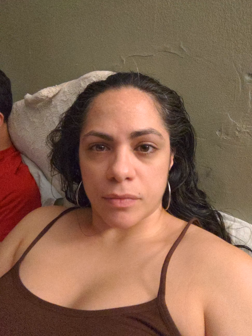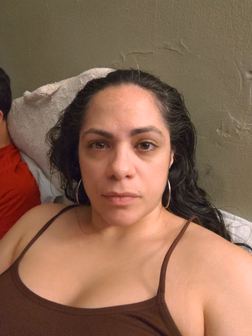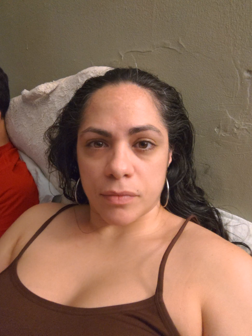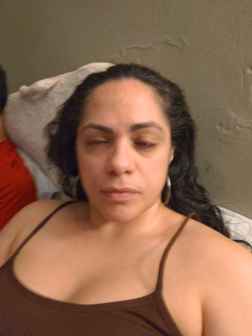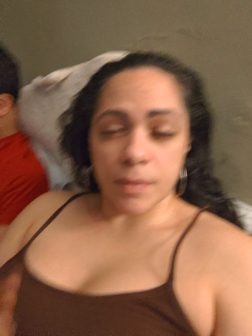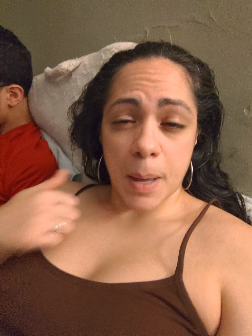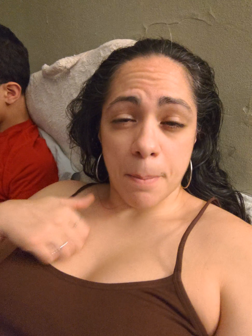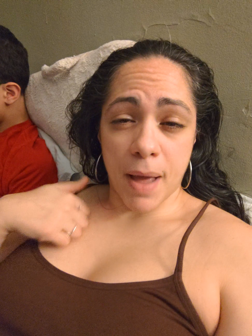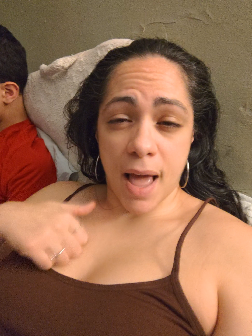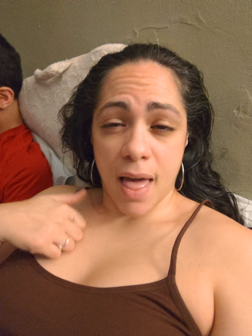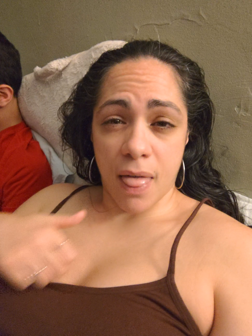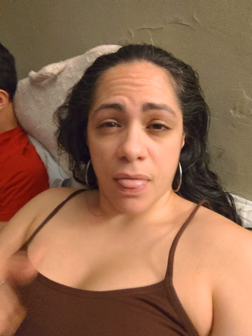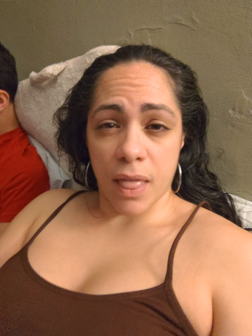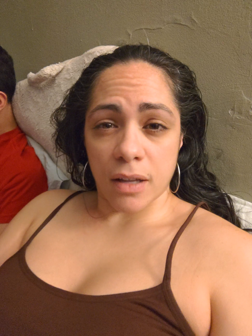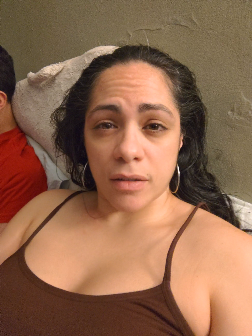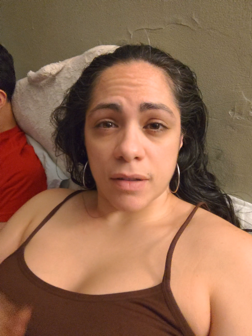bath